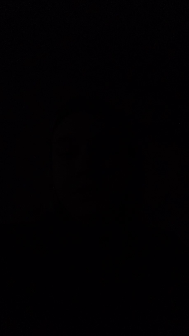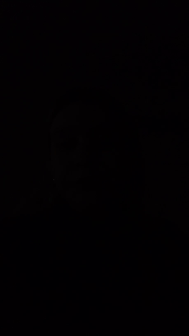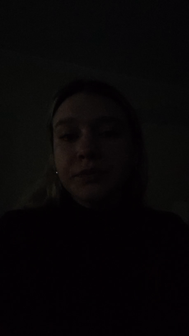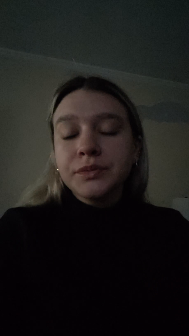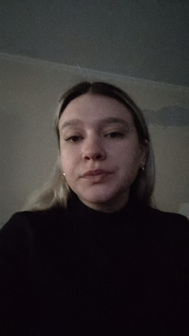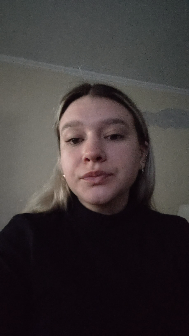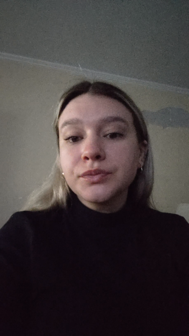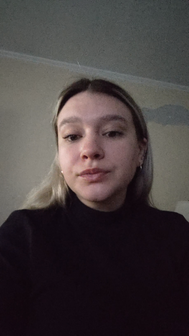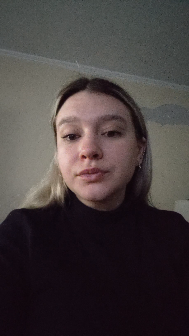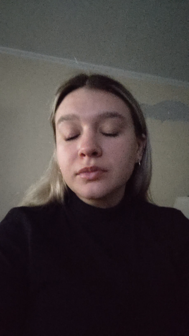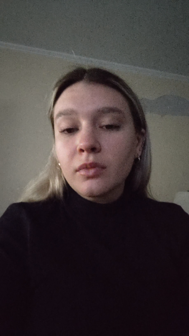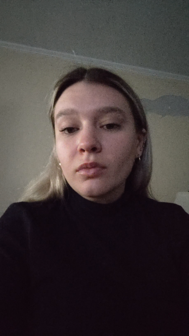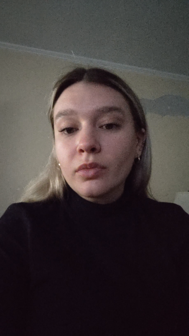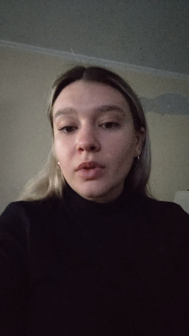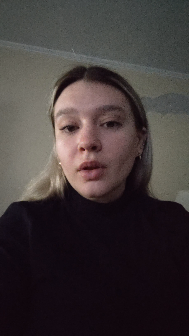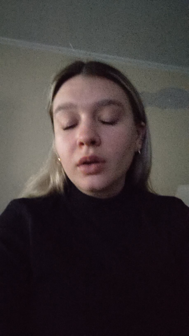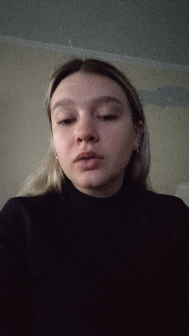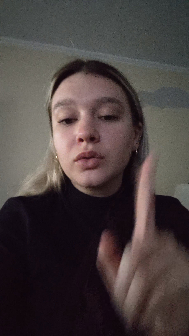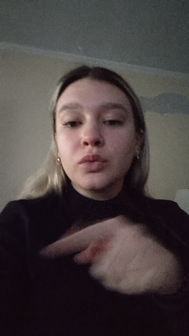long